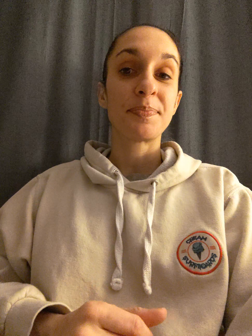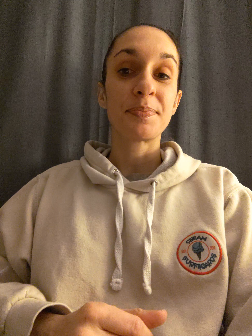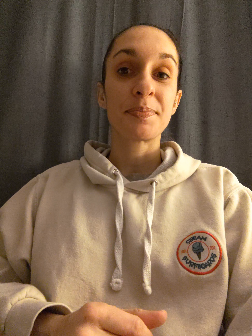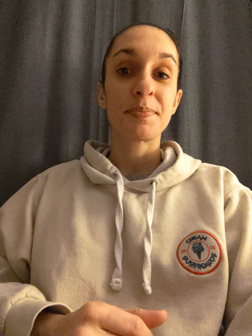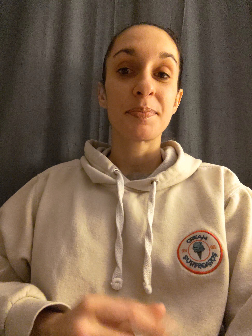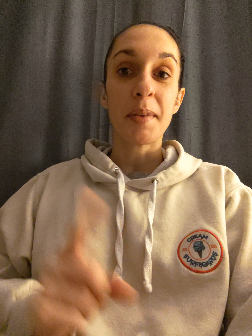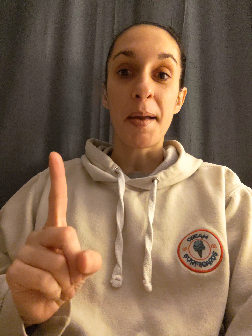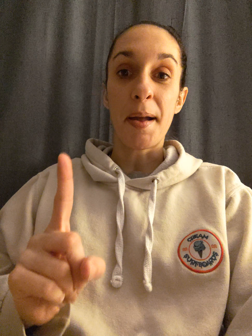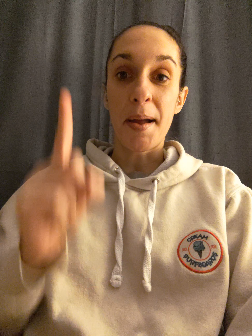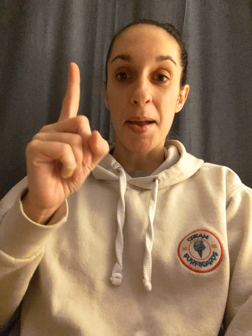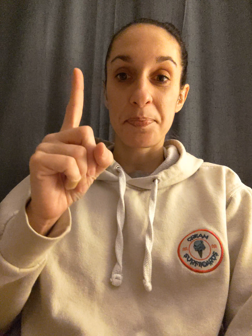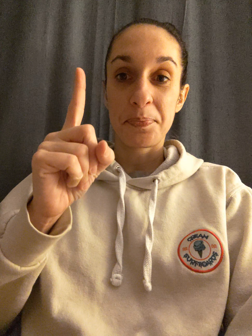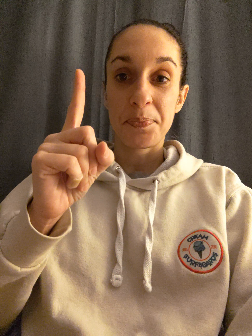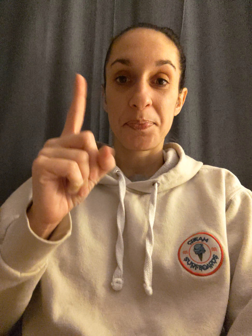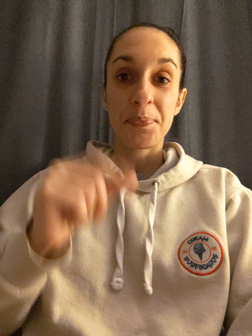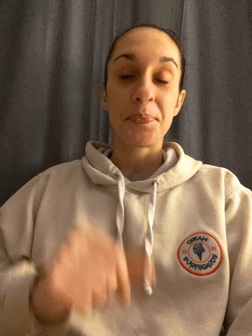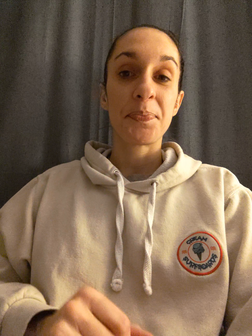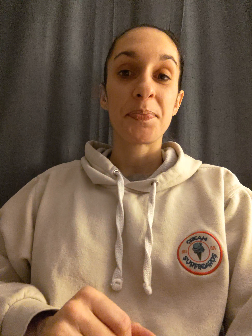up